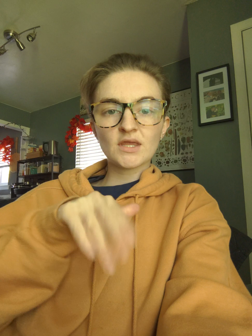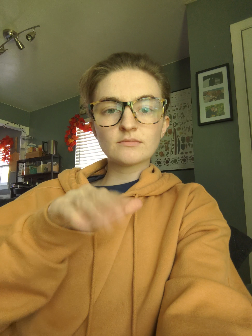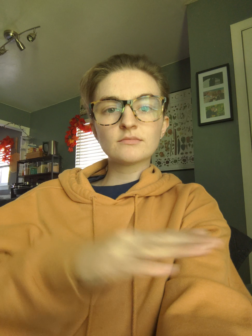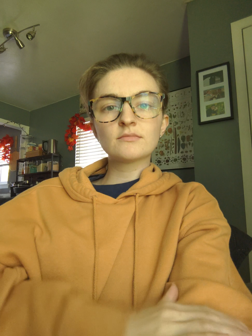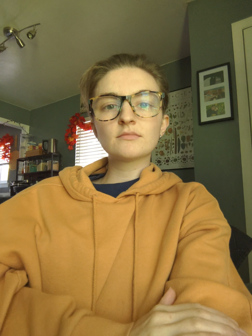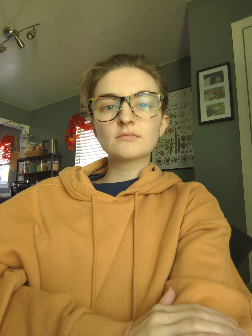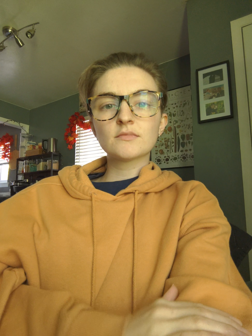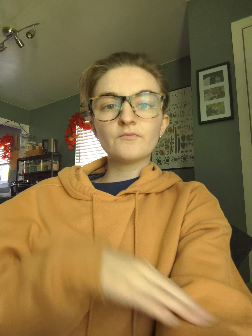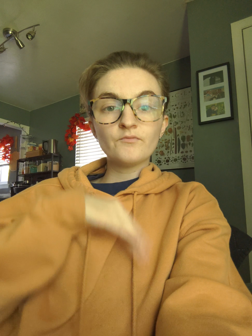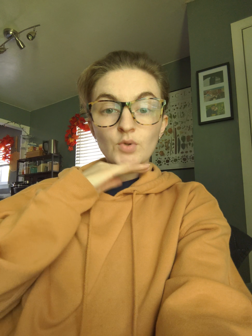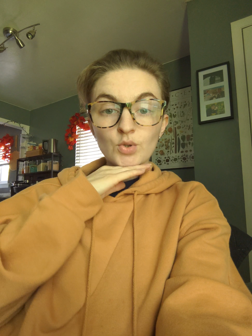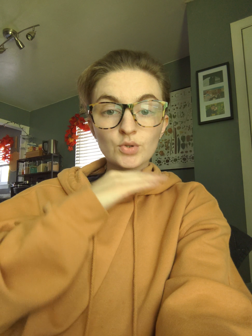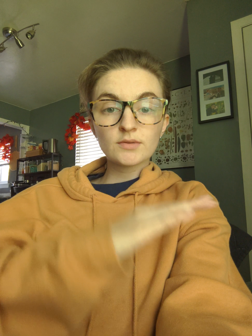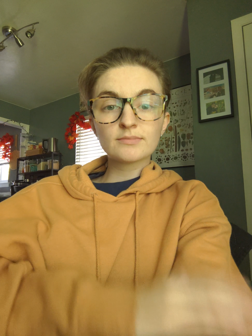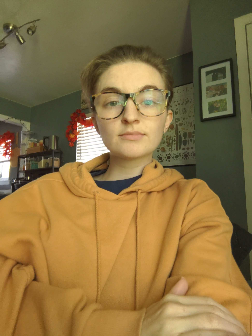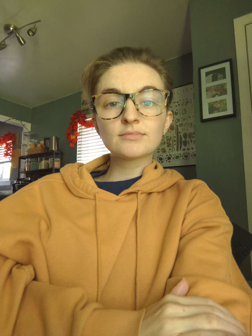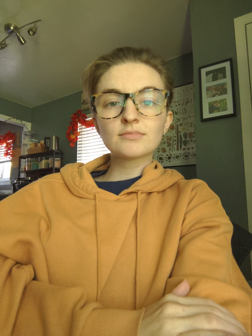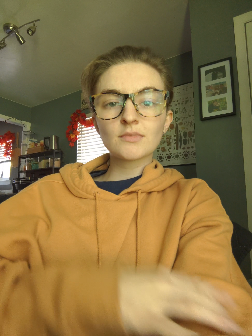full